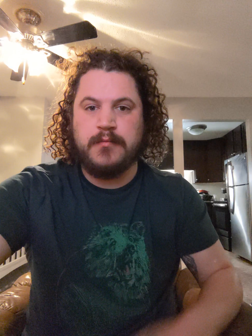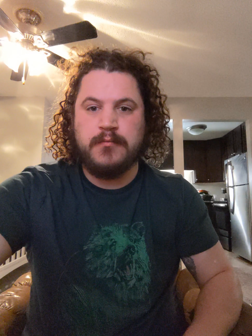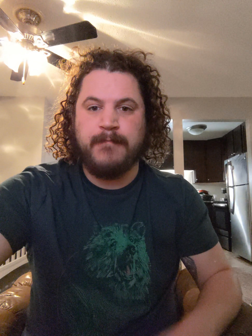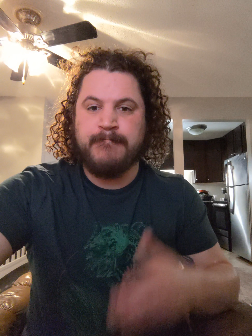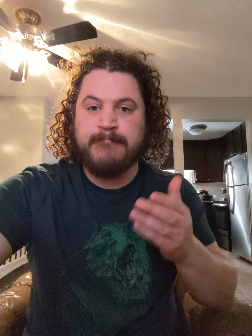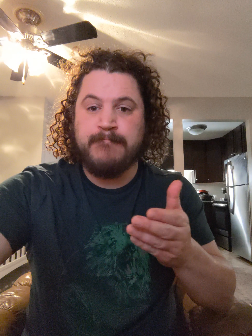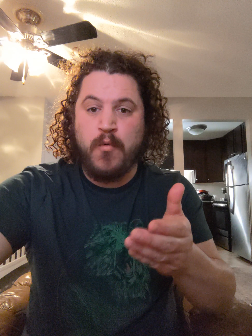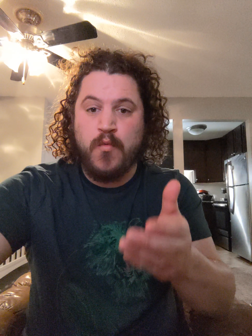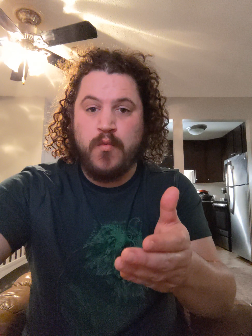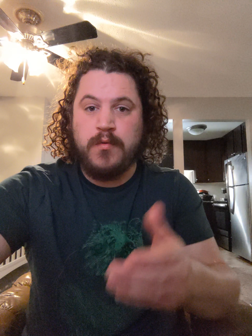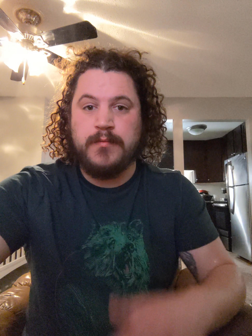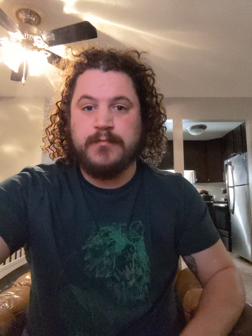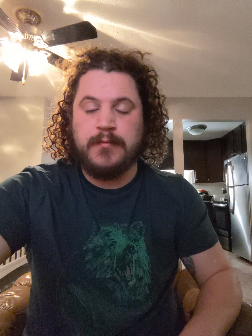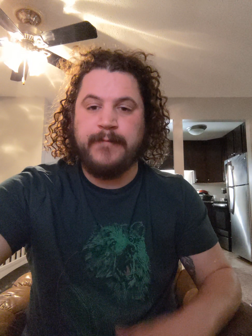boat